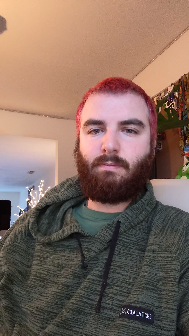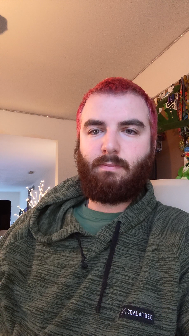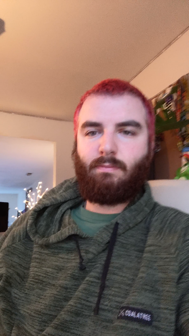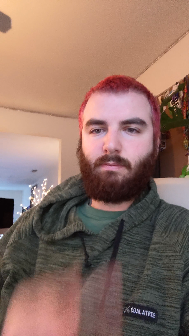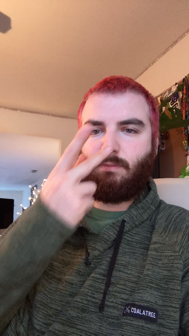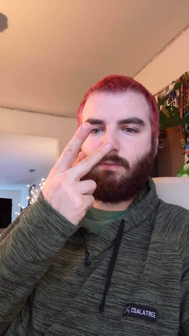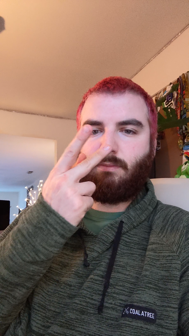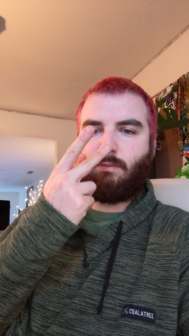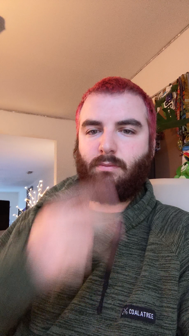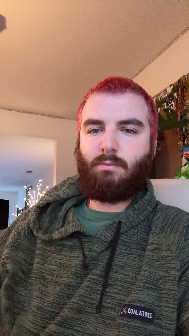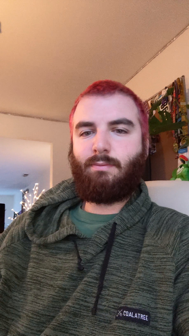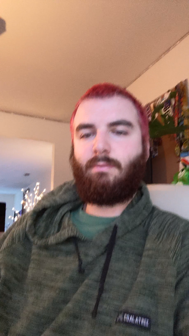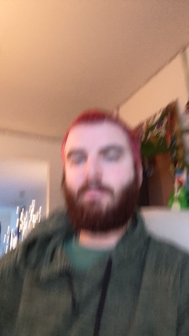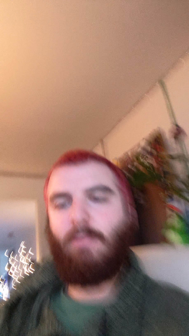penis